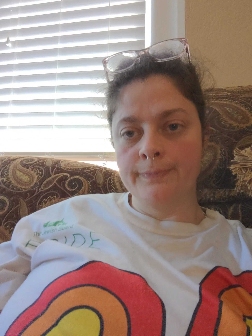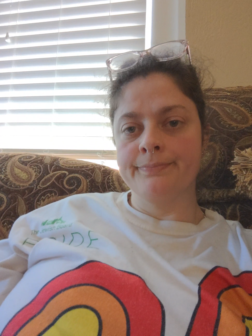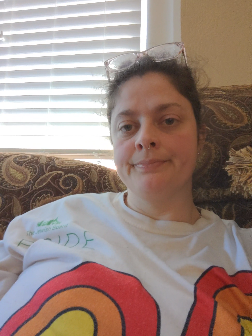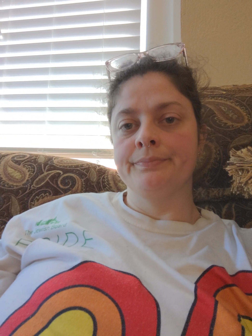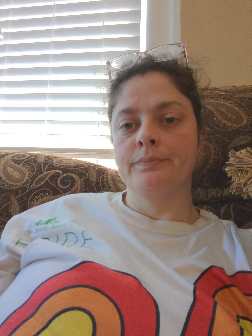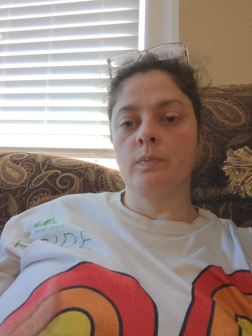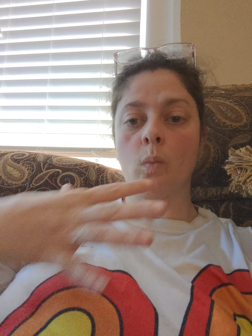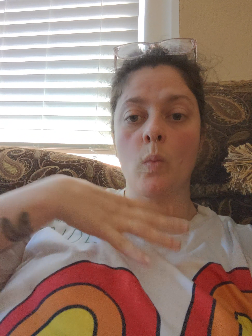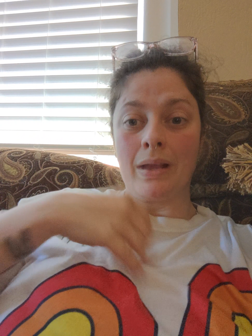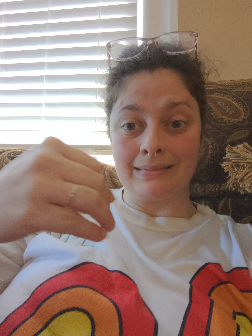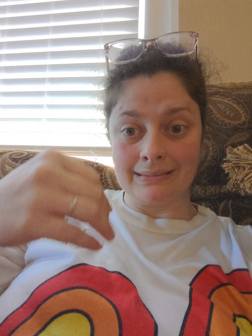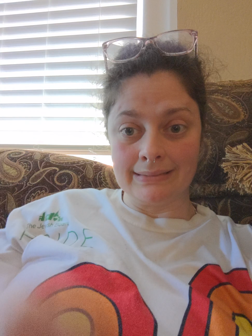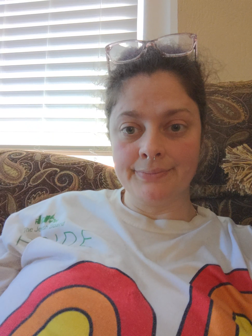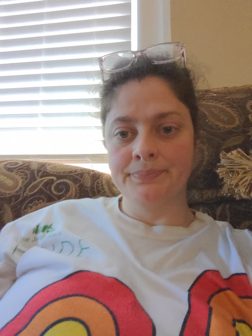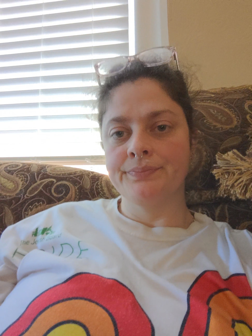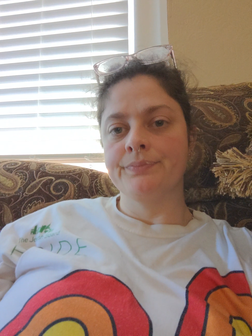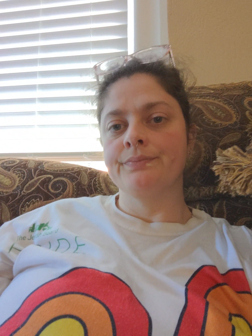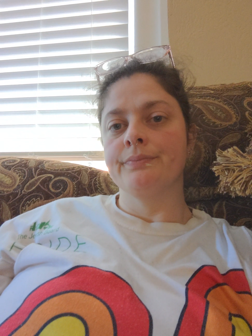white